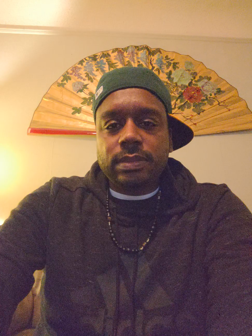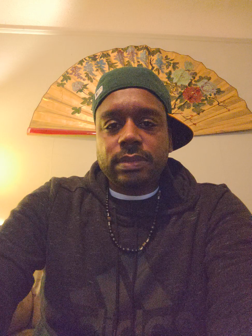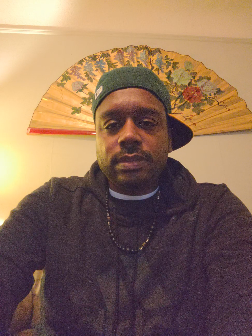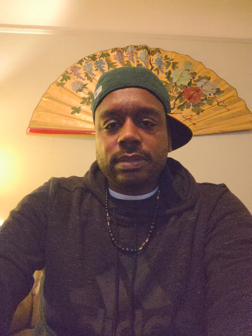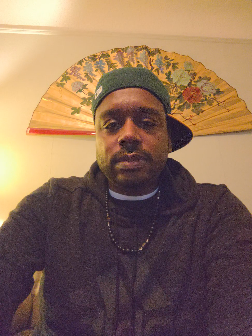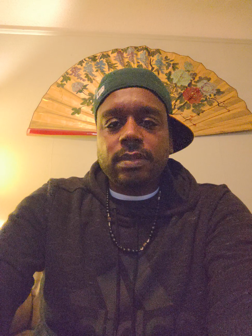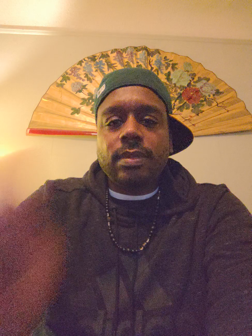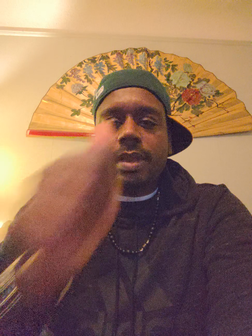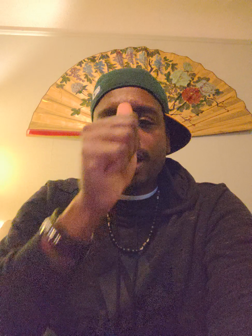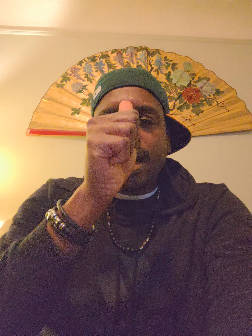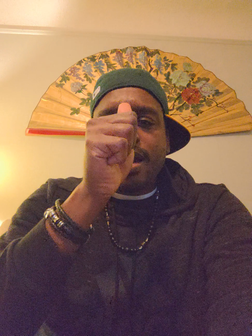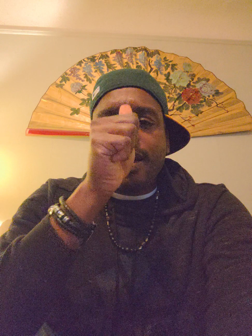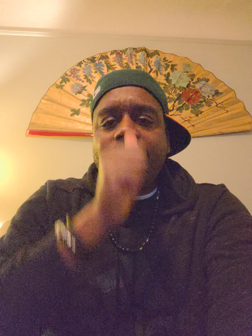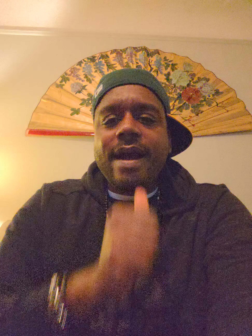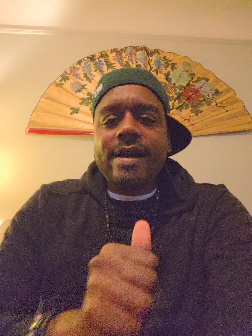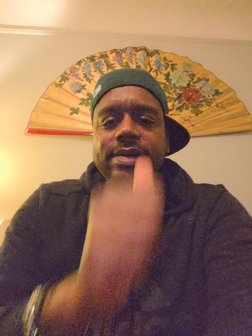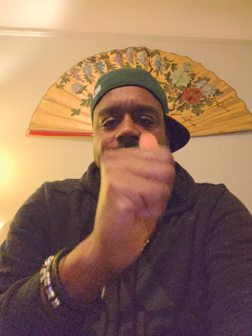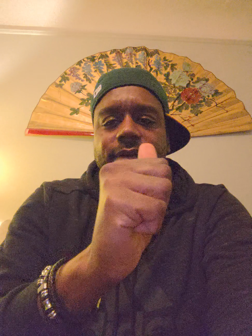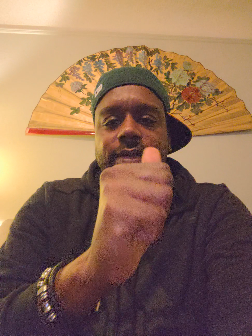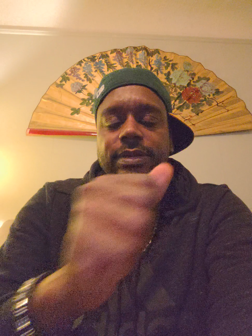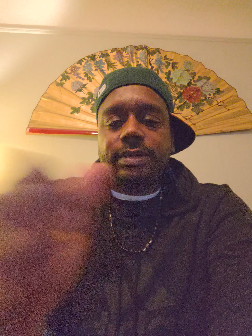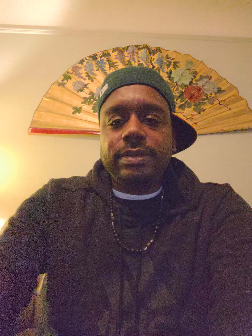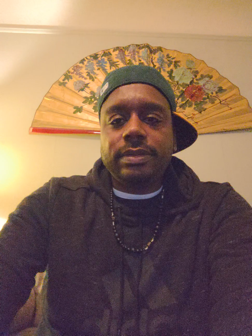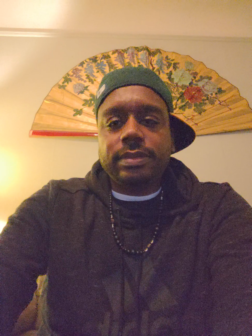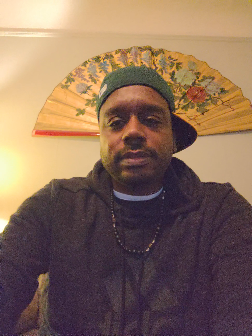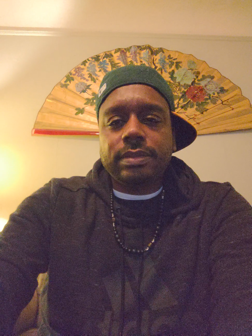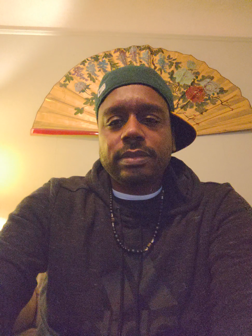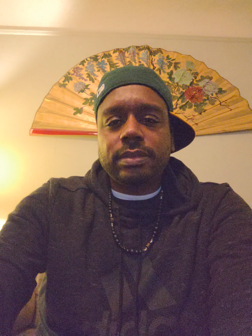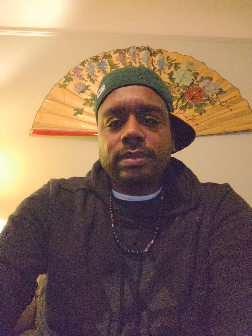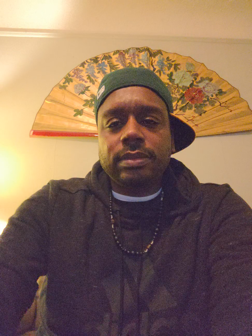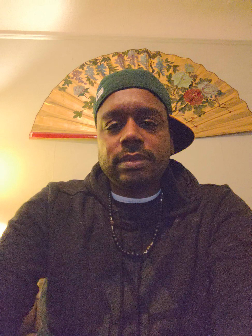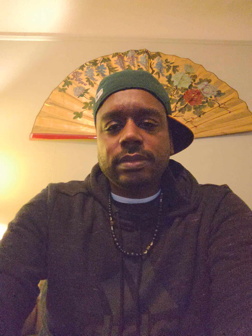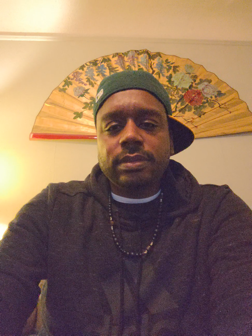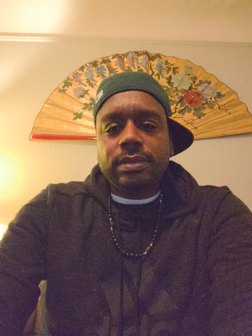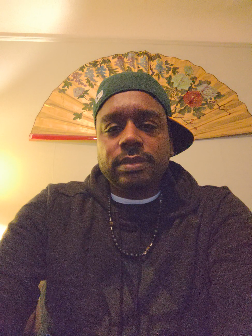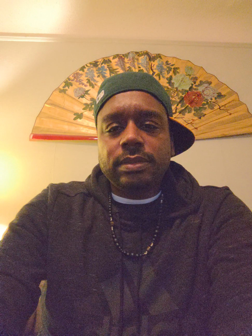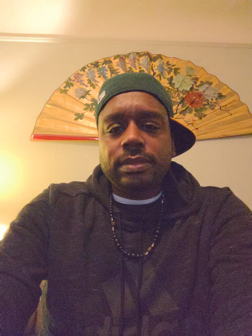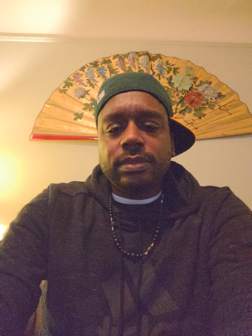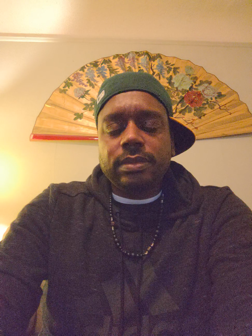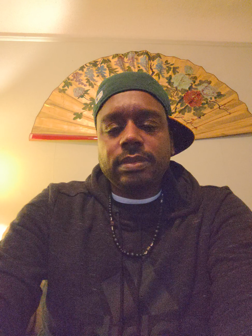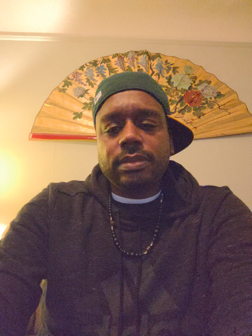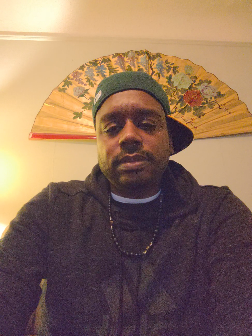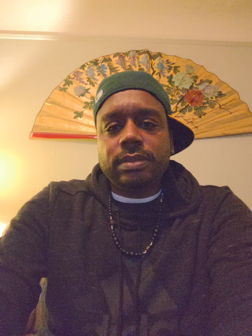hide